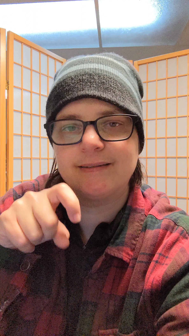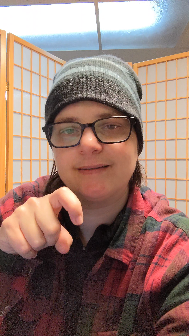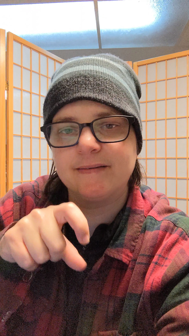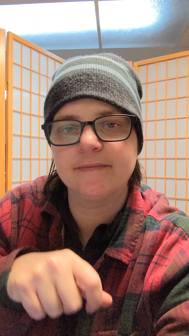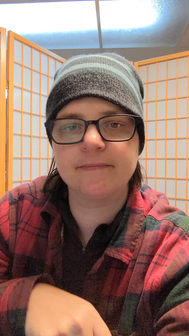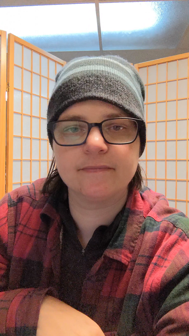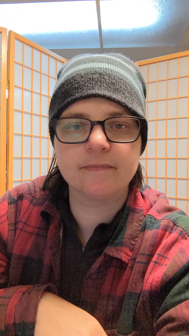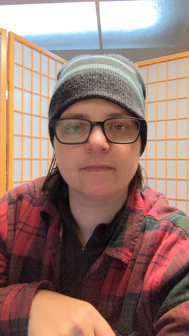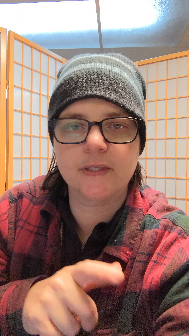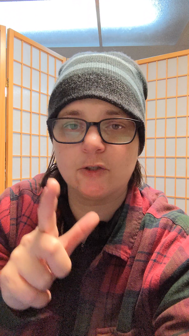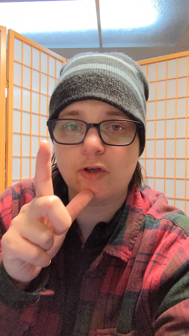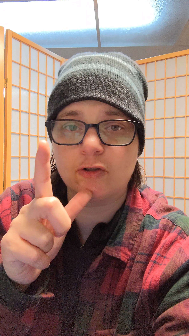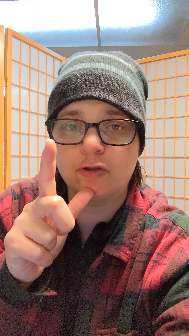lunch